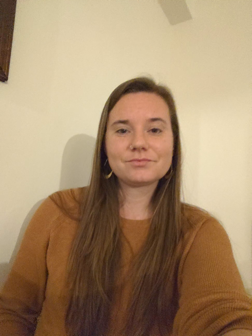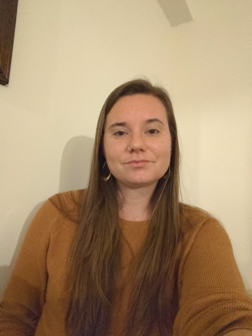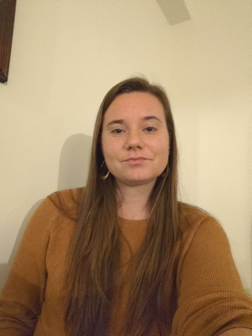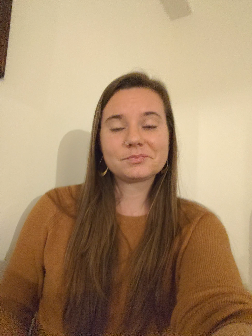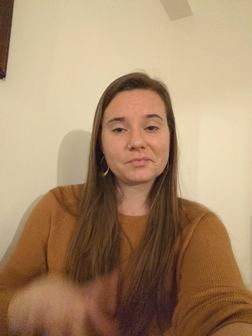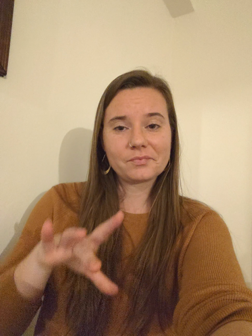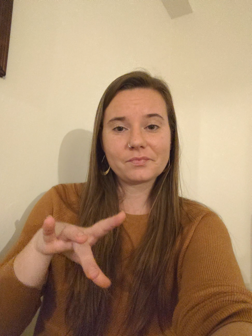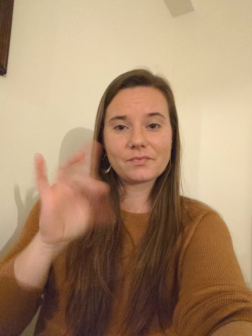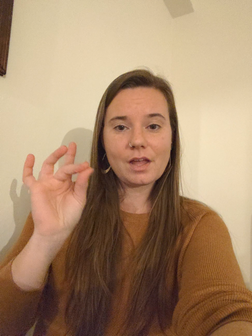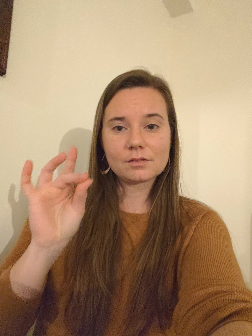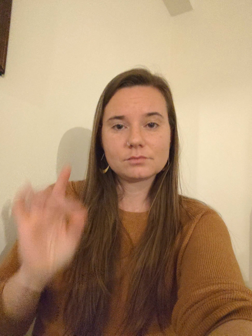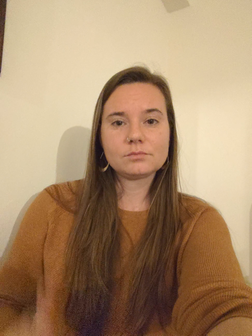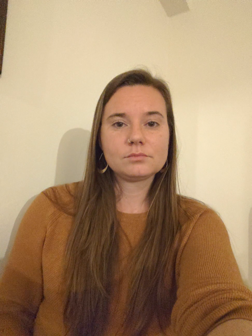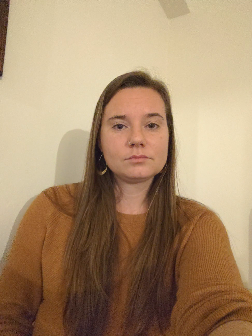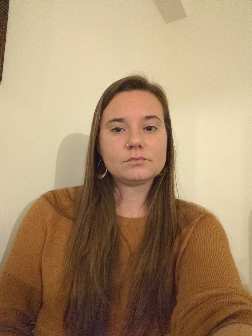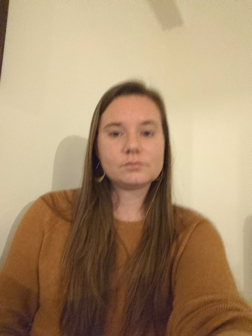find